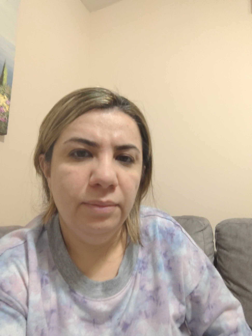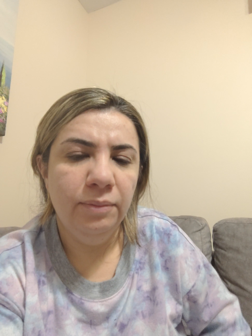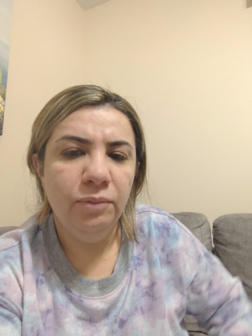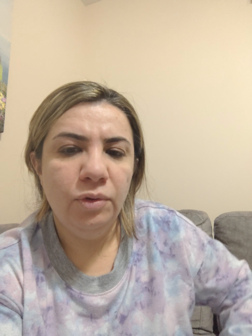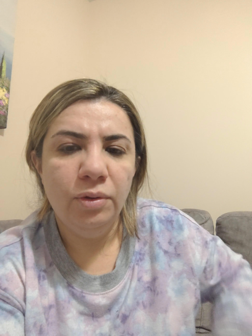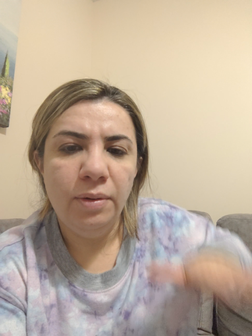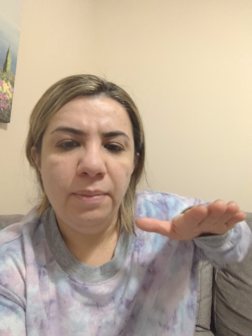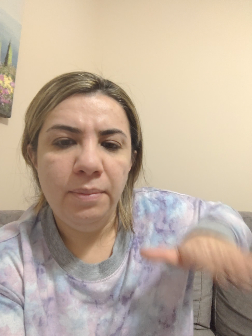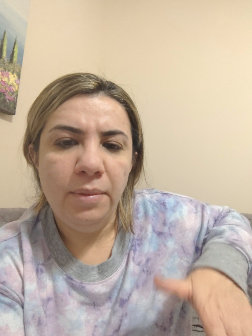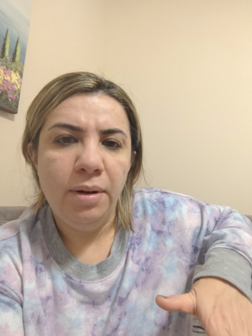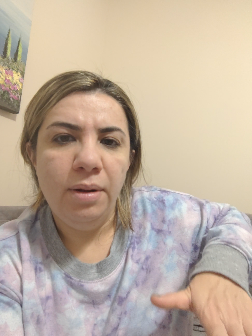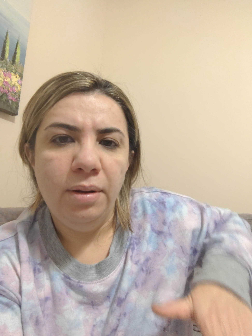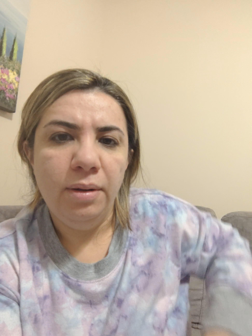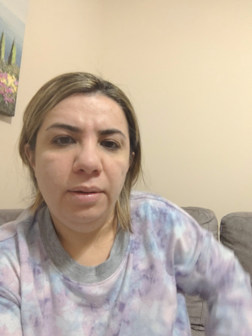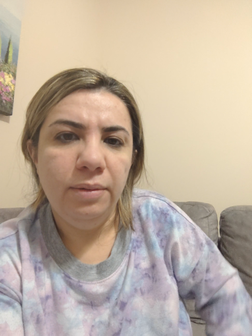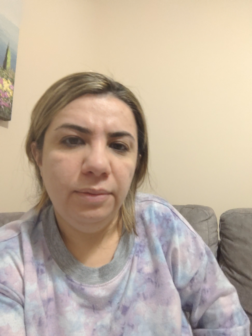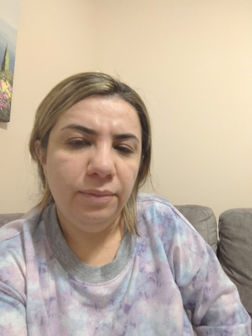child